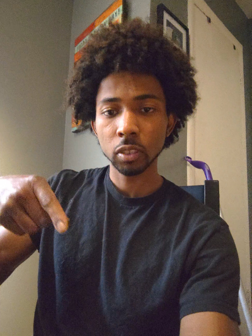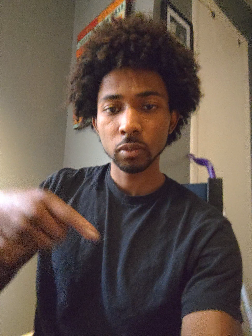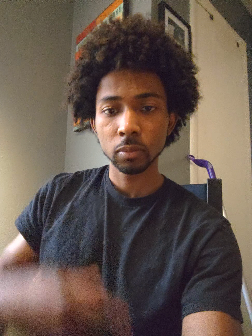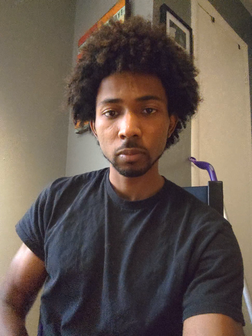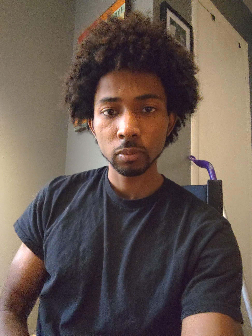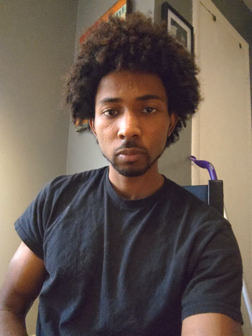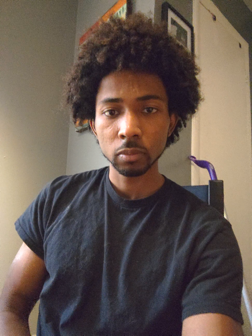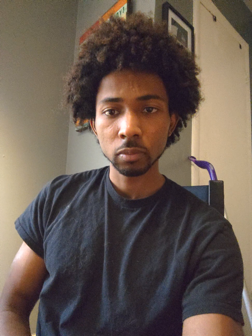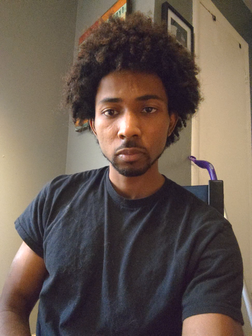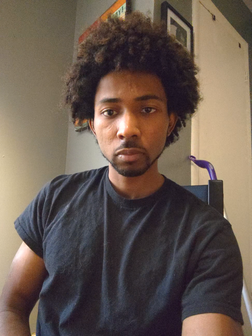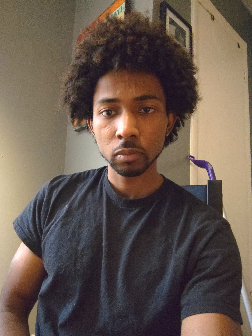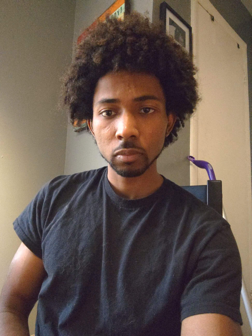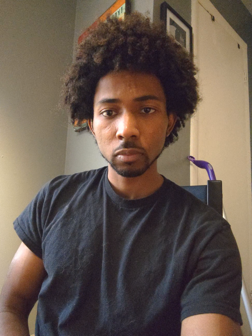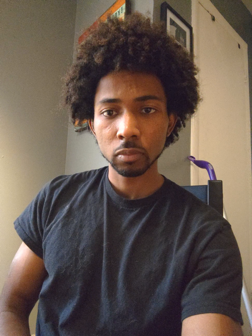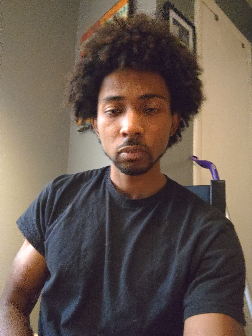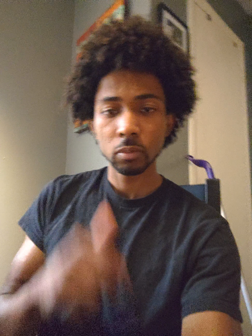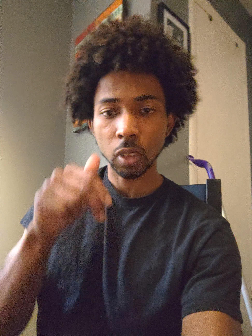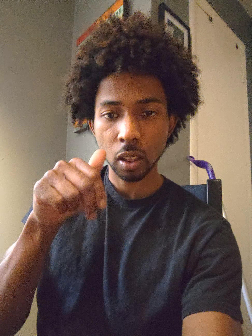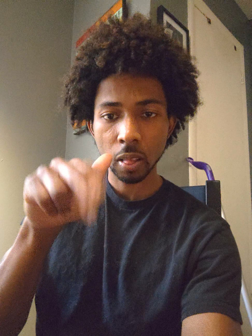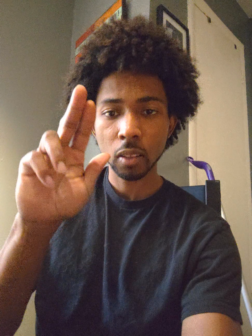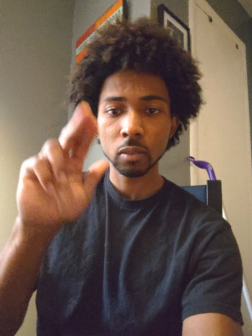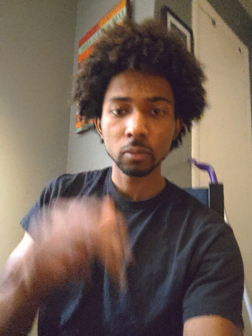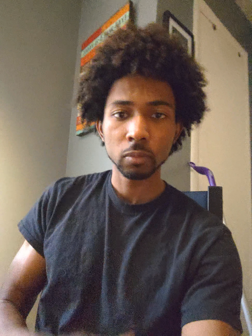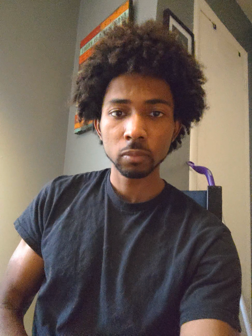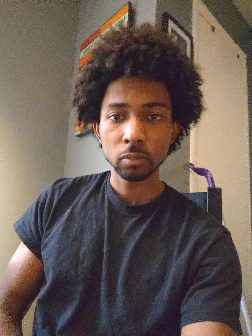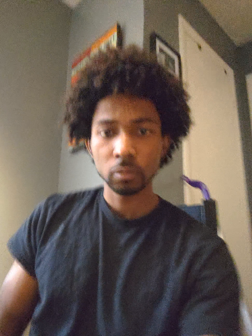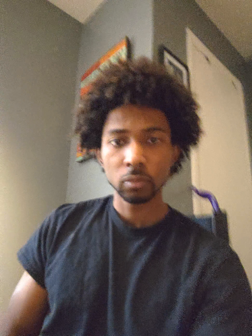lick